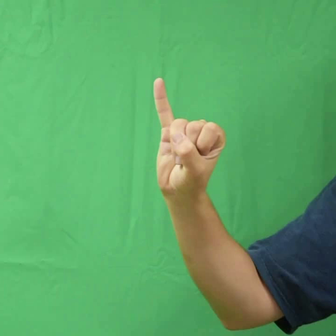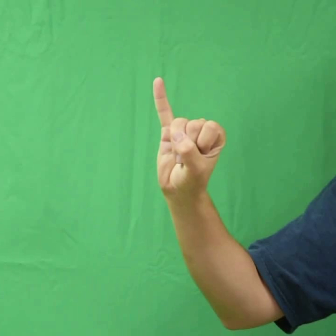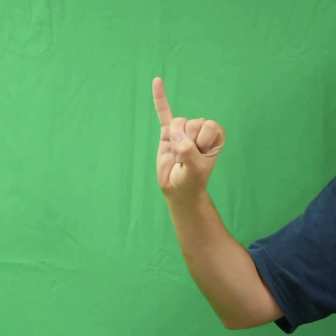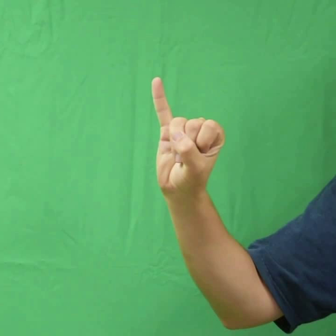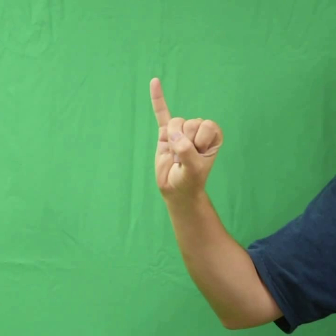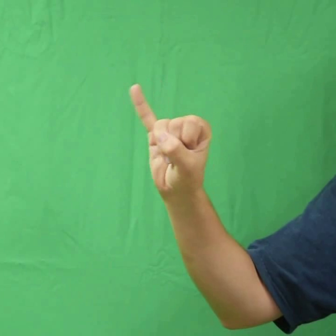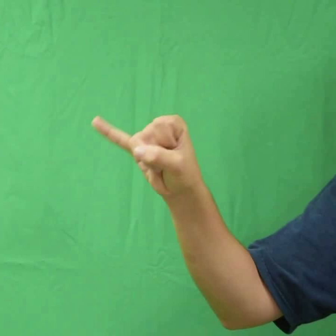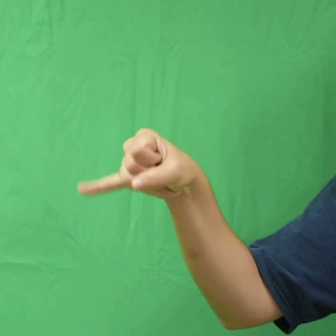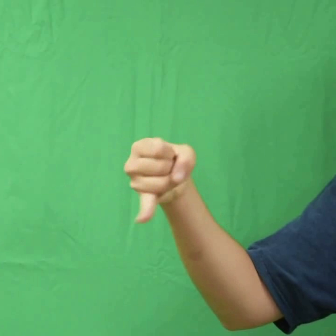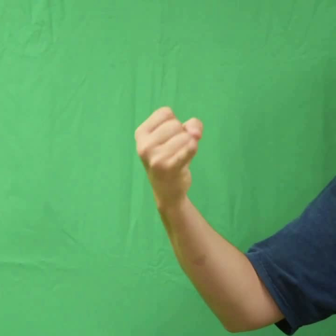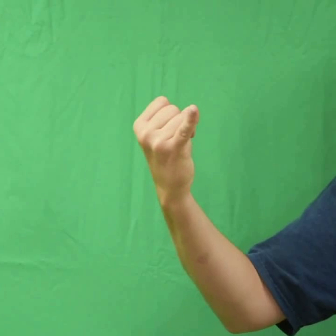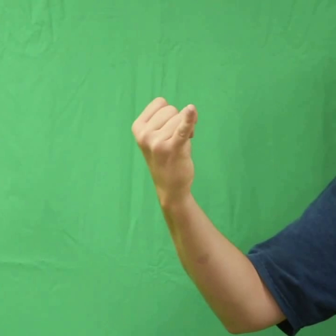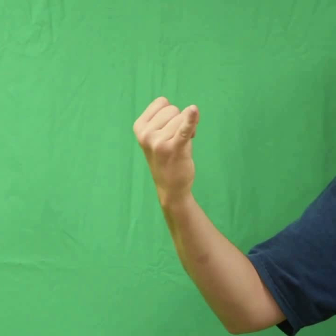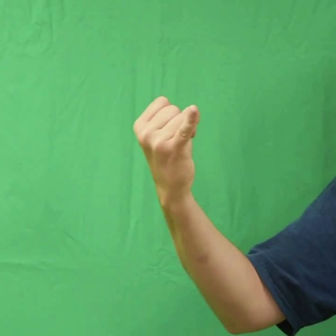J